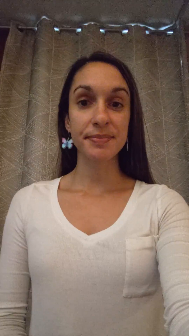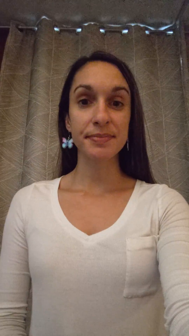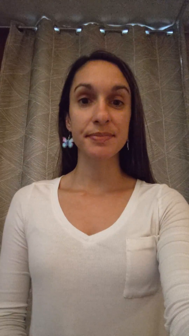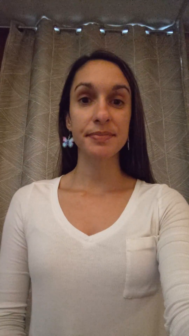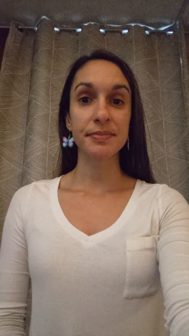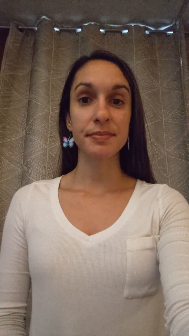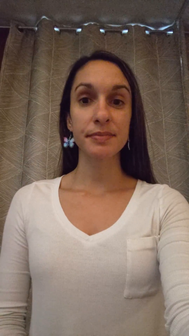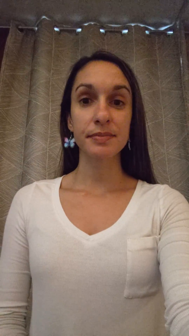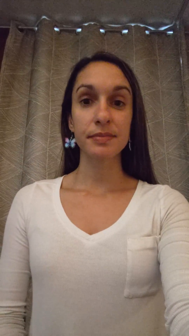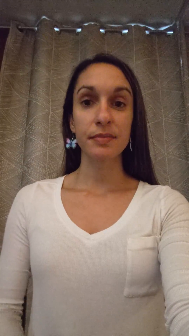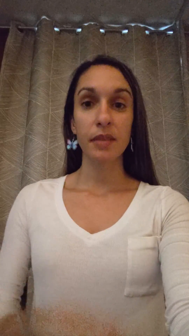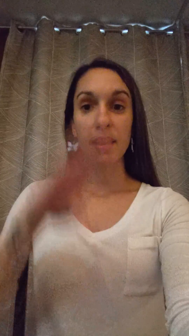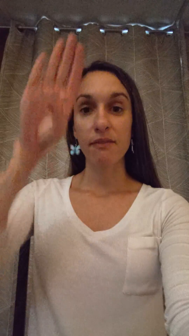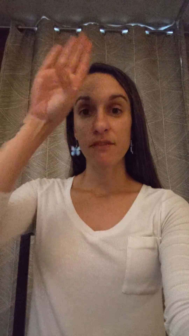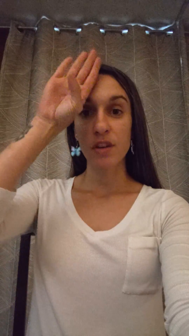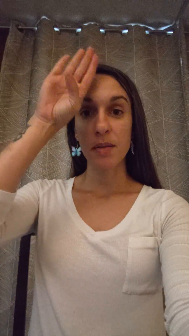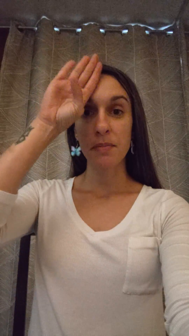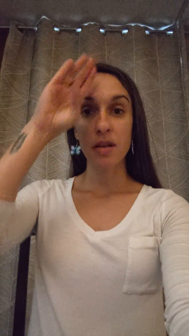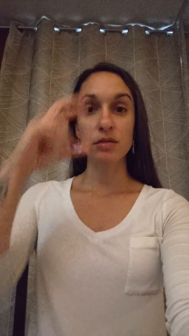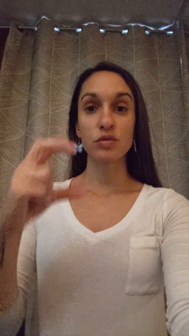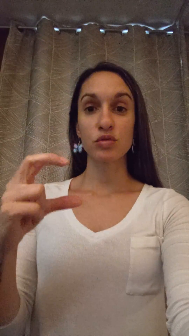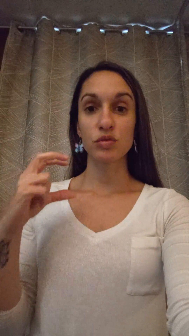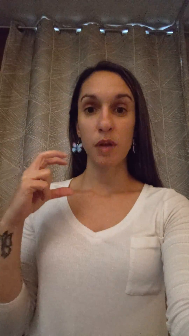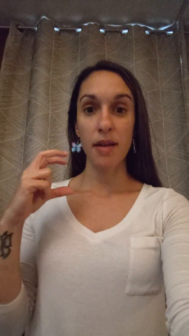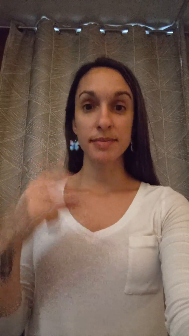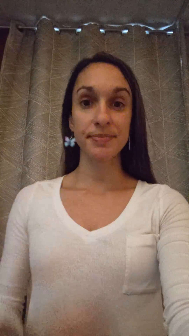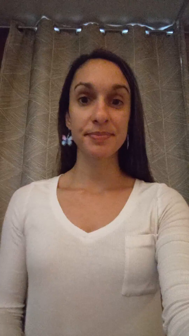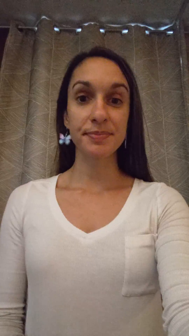fire truck